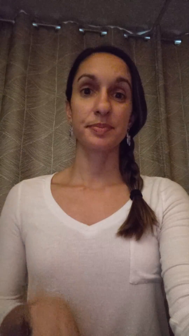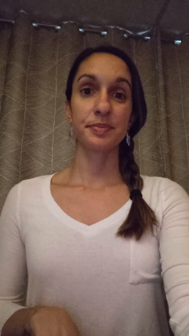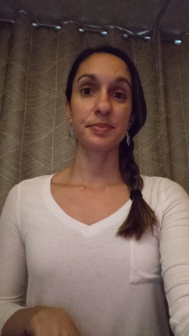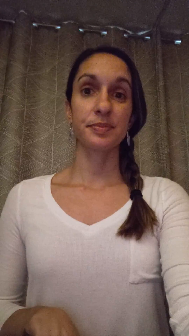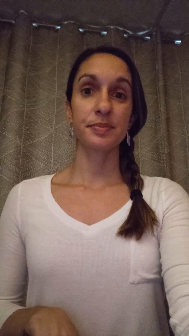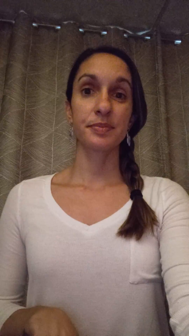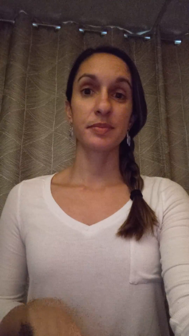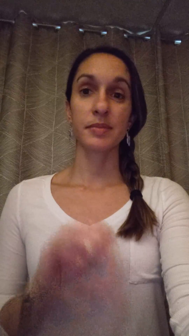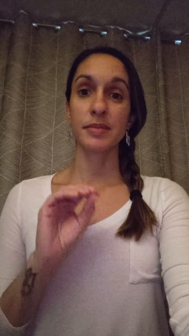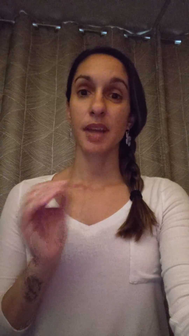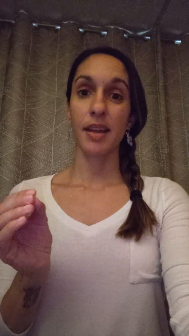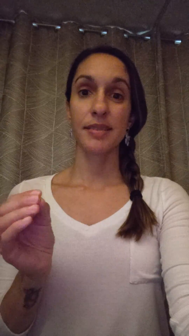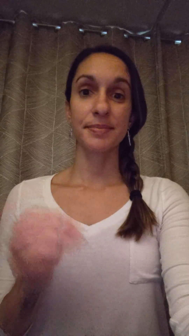none